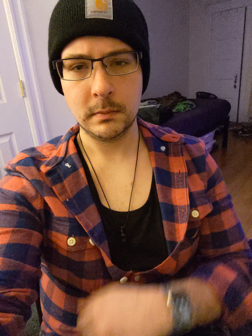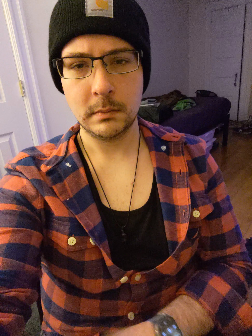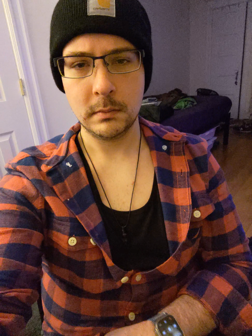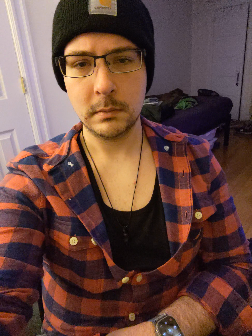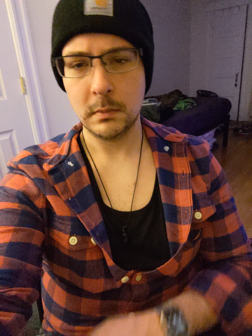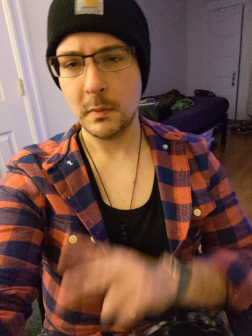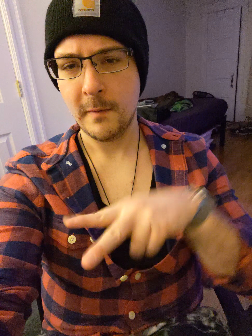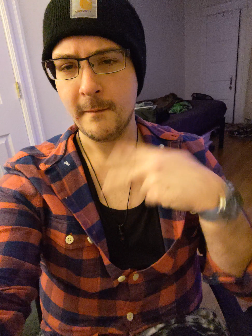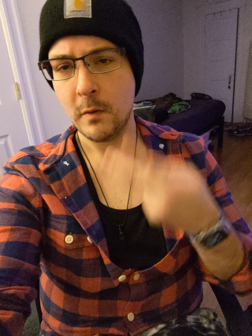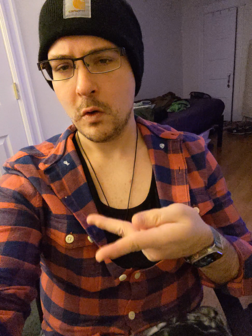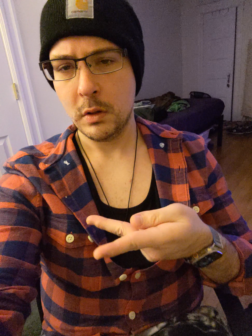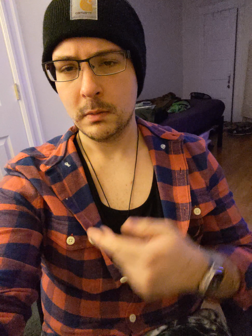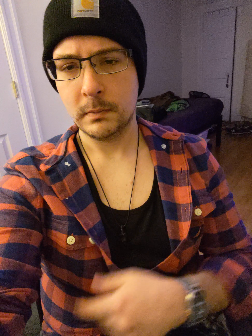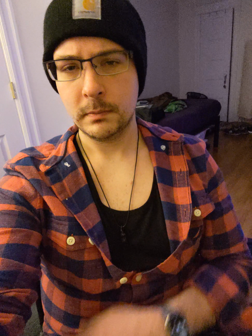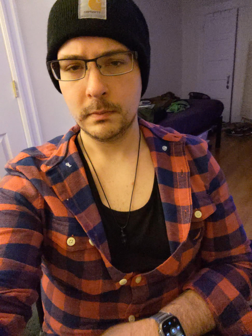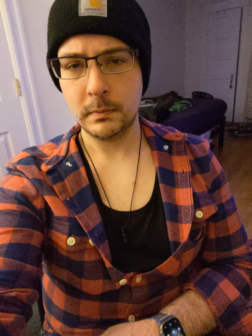fall